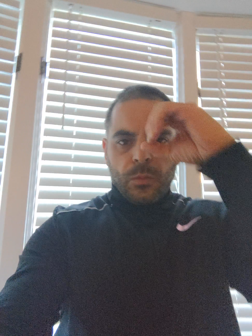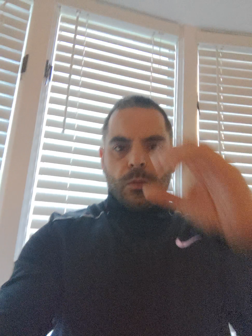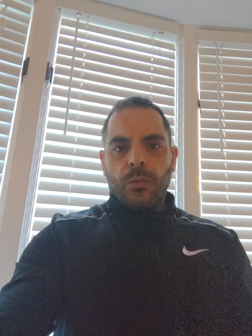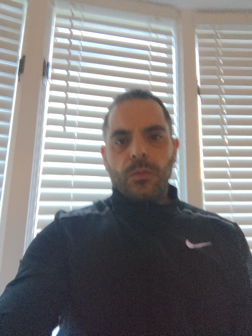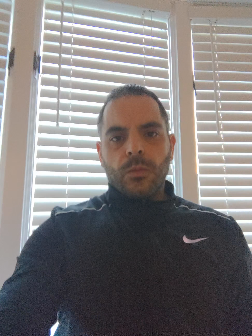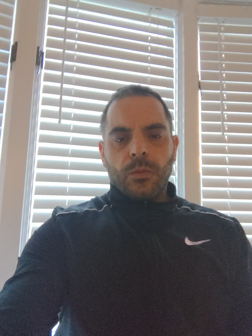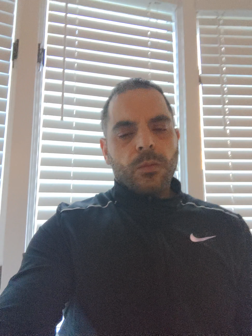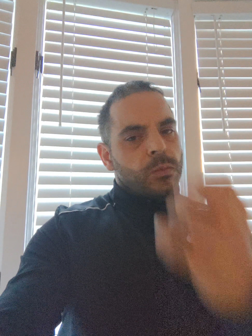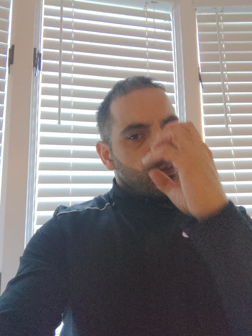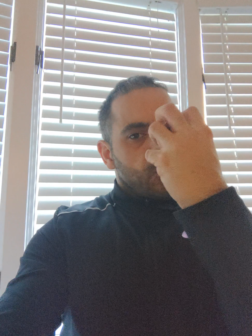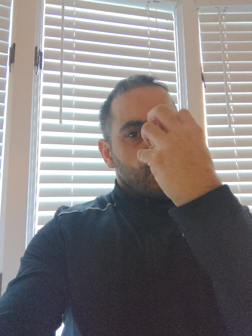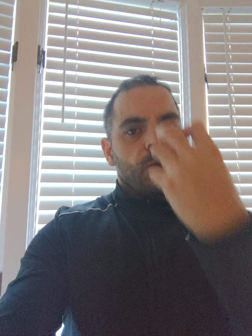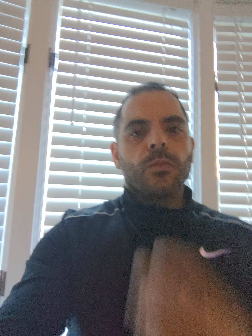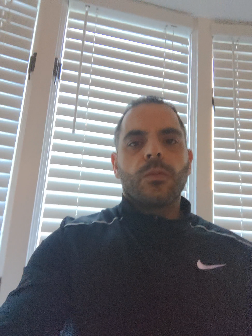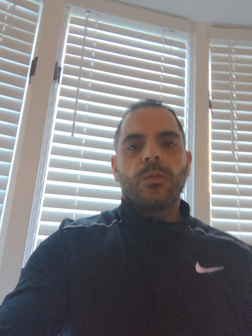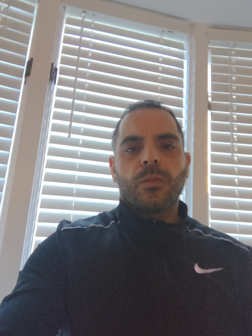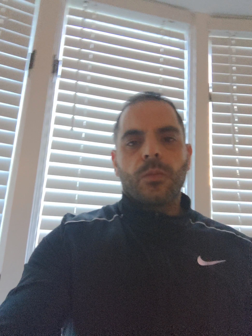clown